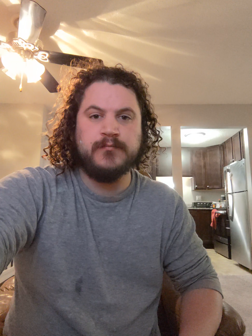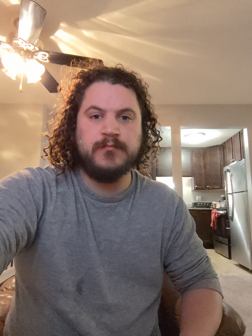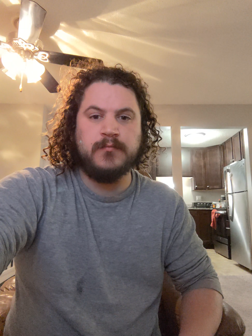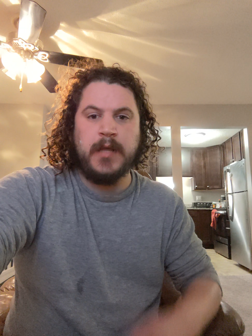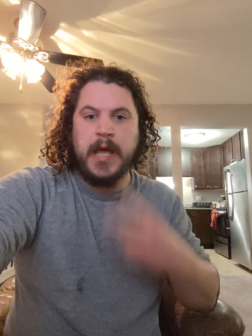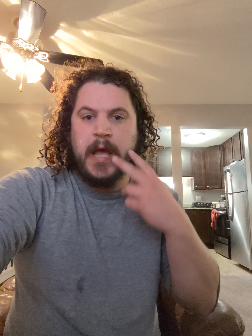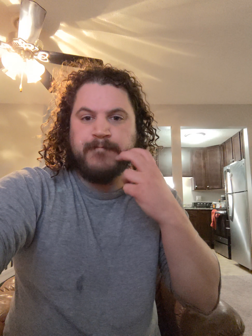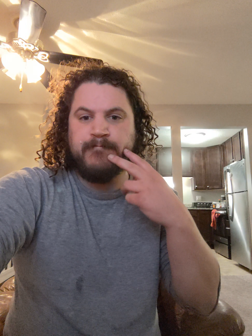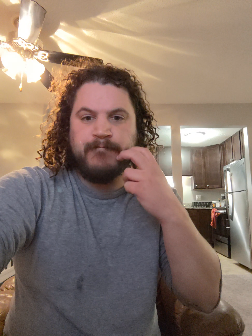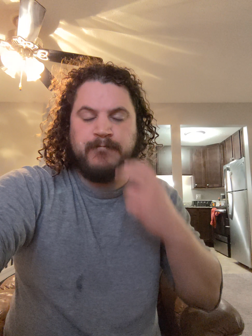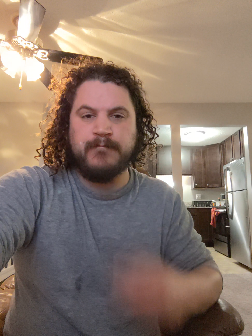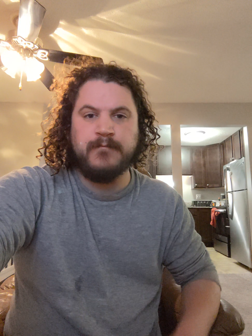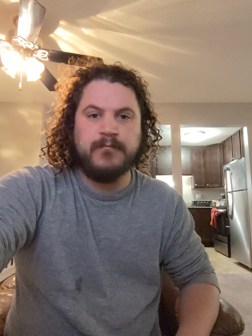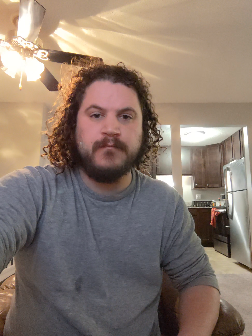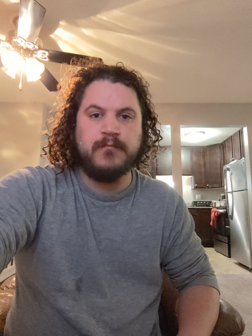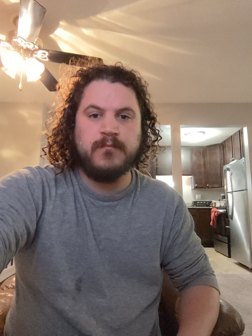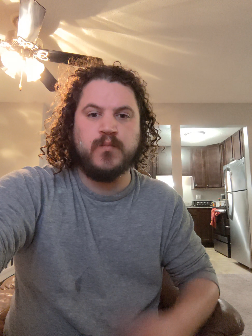gum